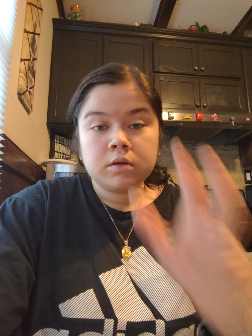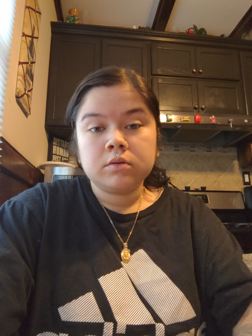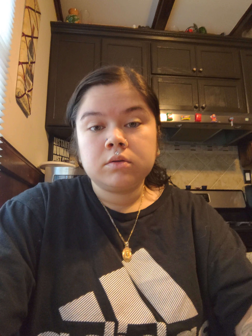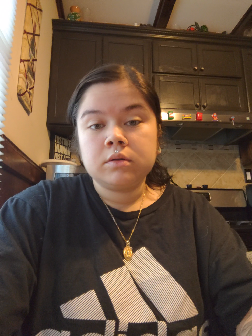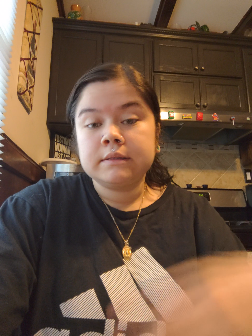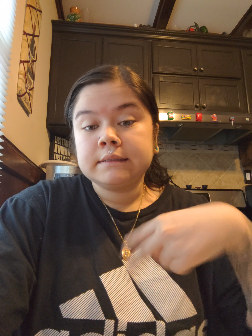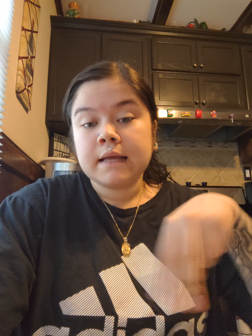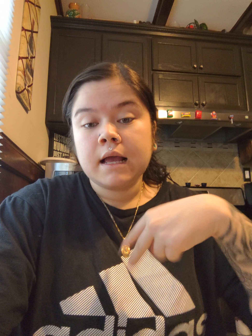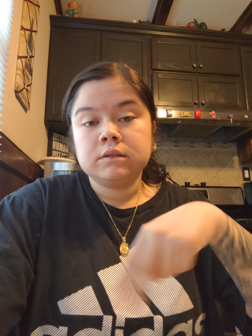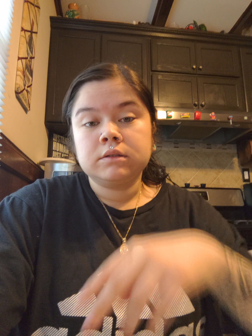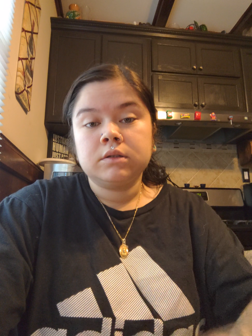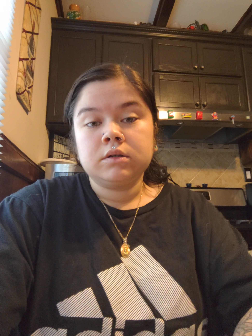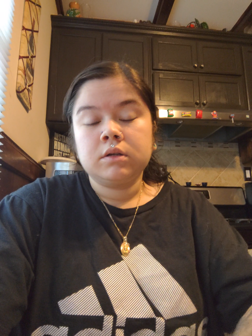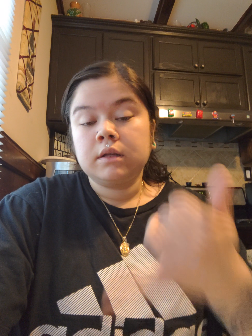dance